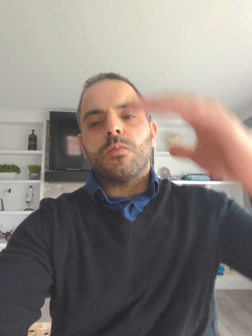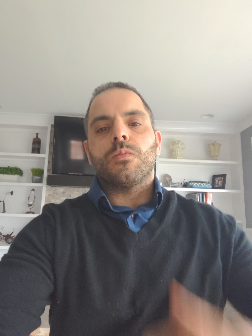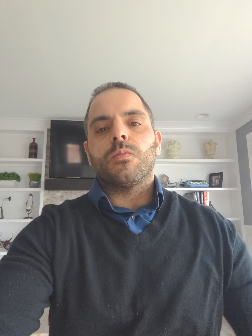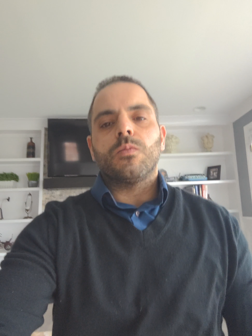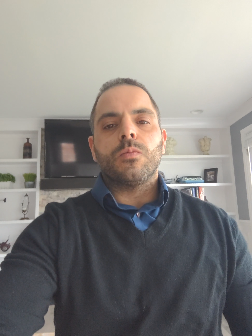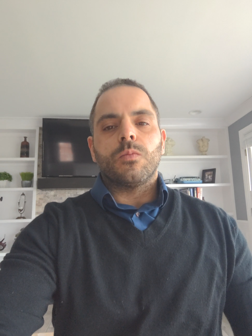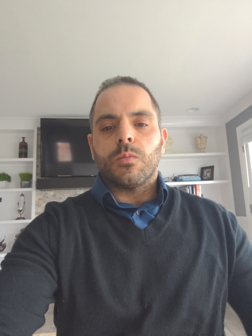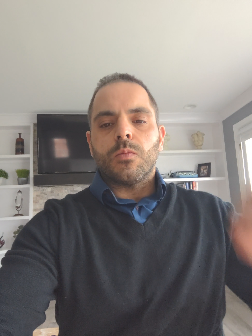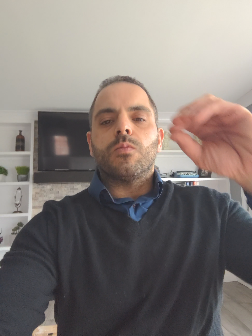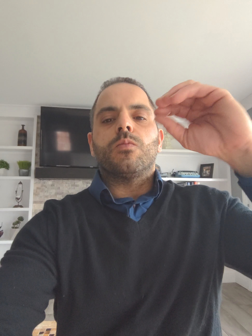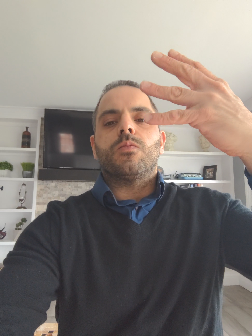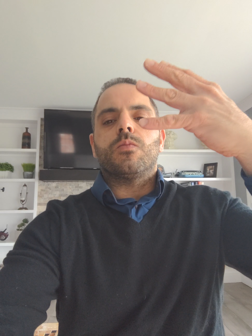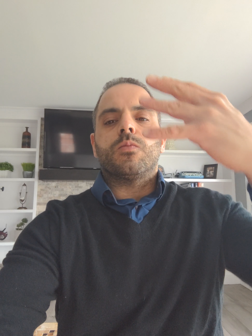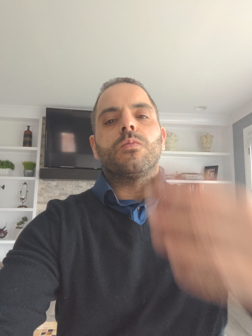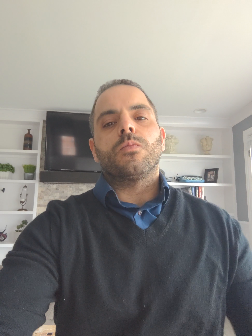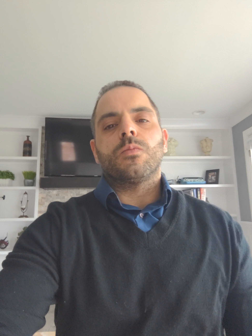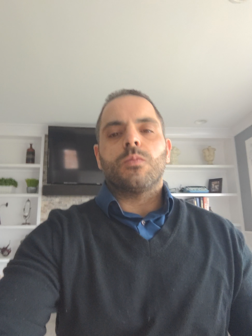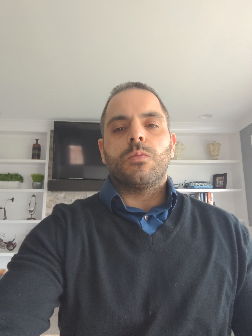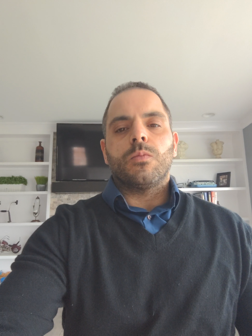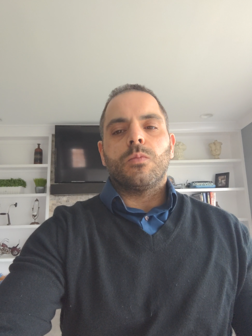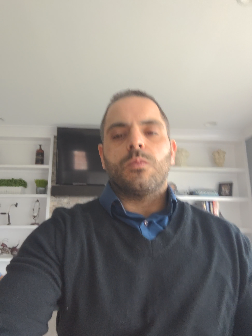sun